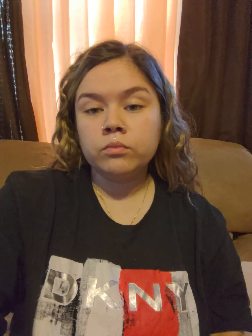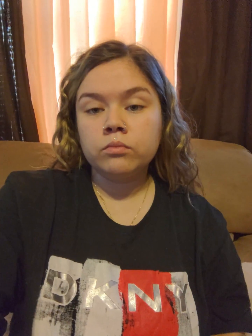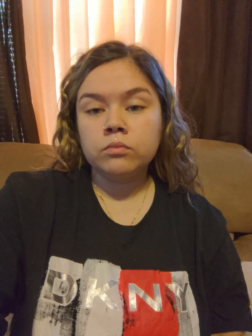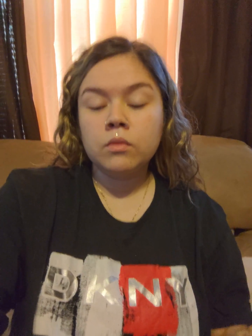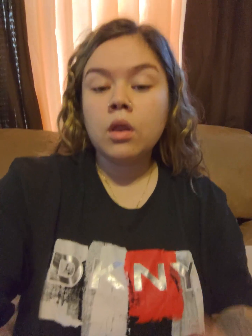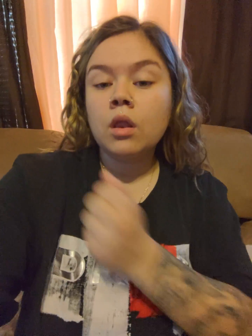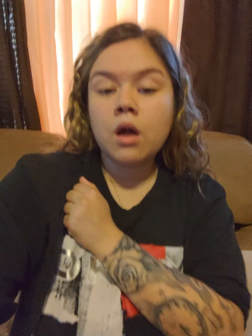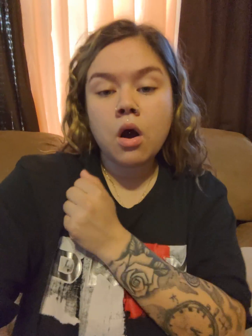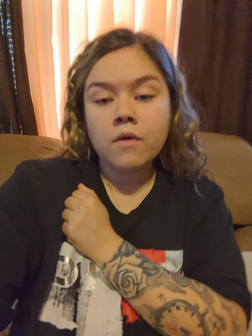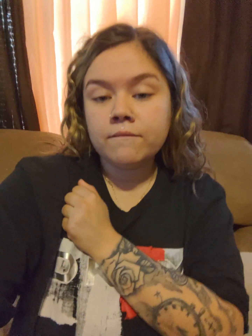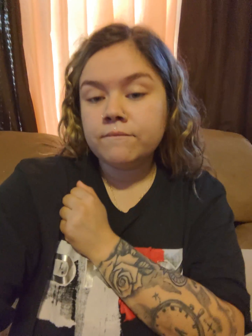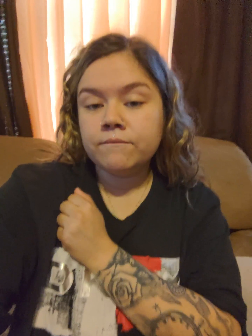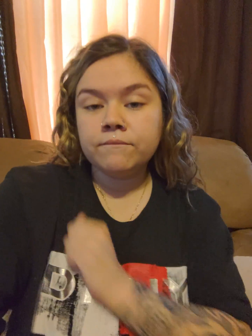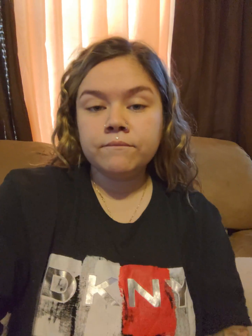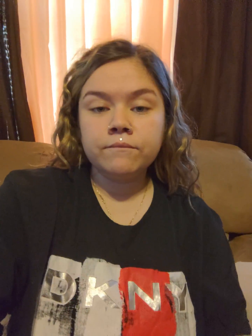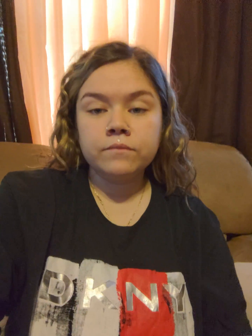love